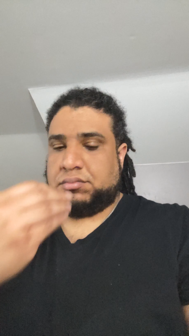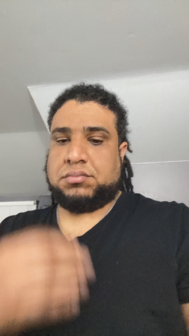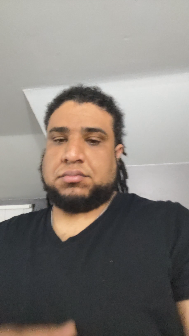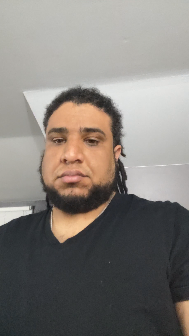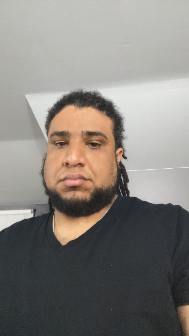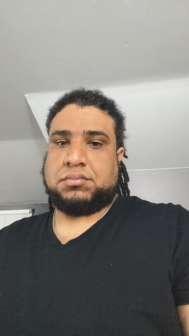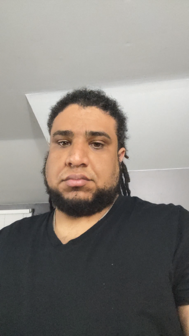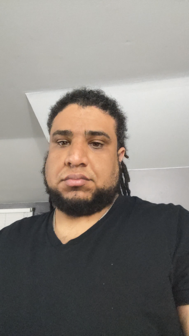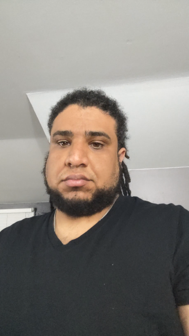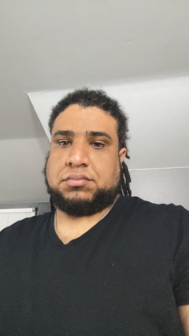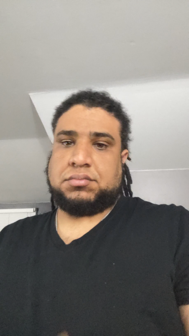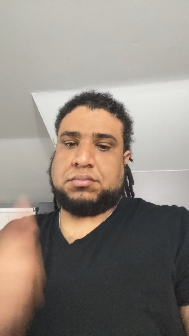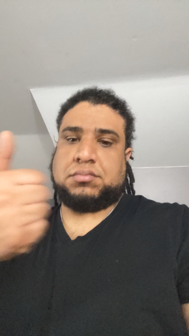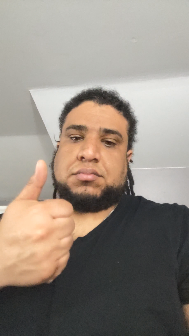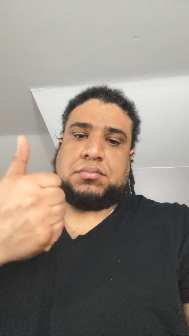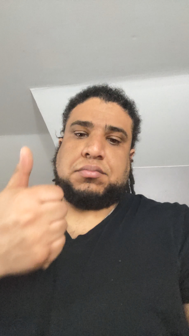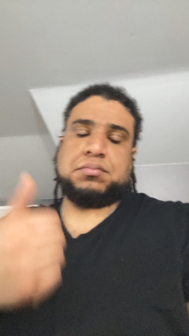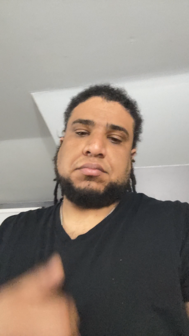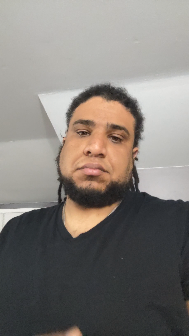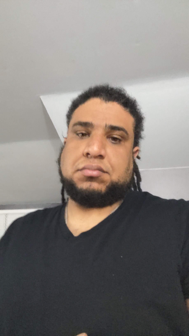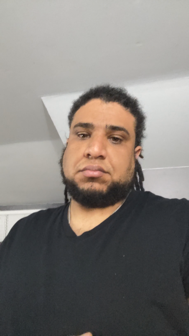help